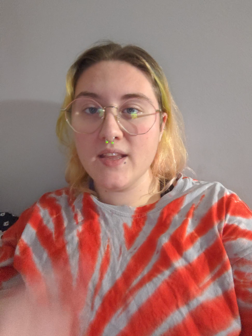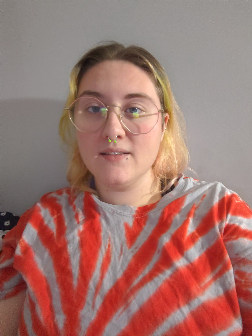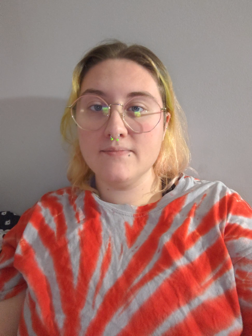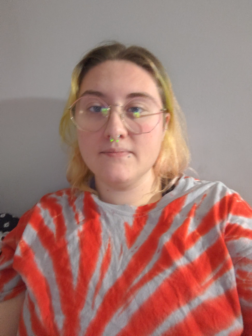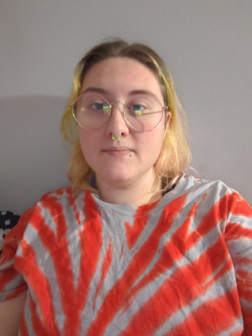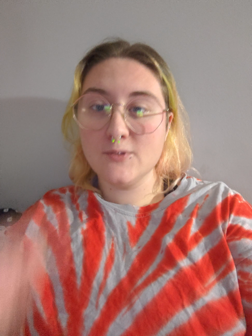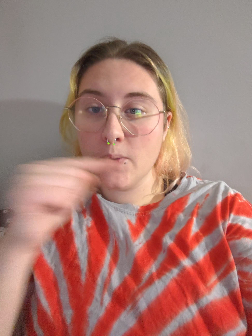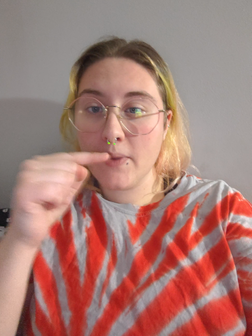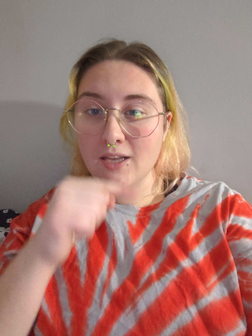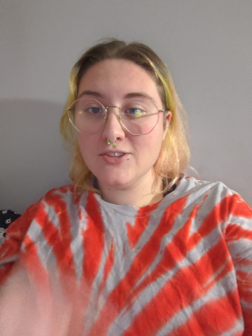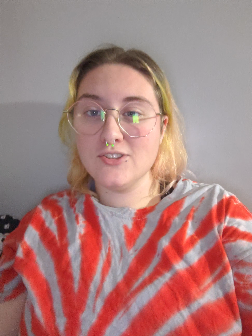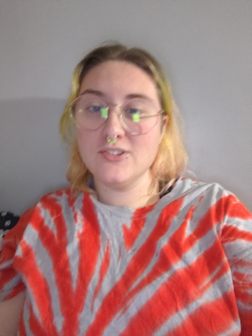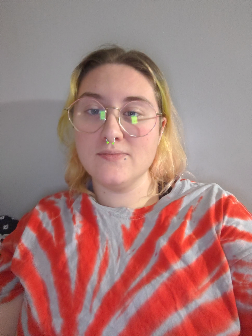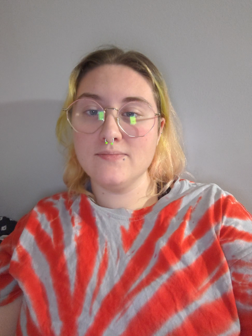toothbrush